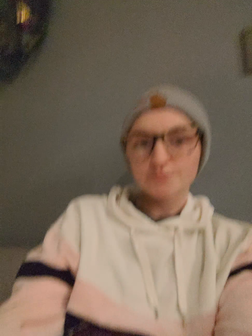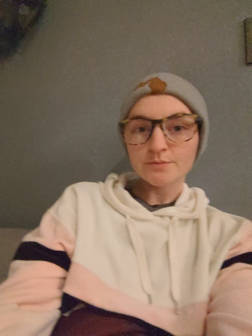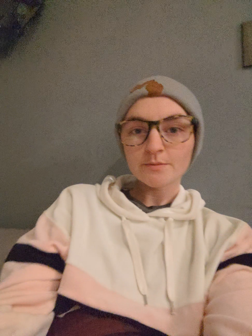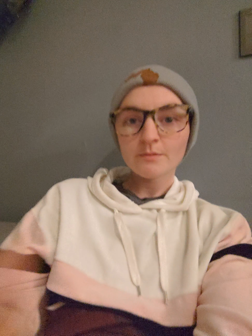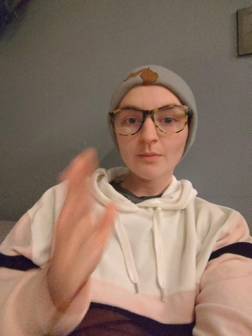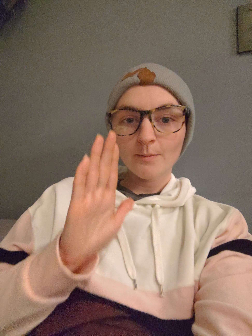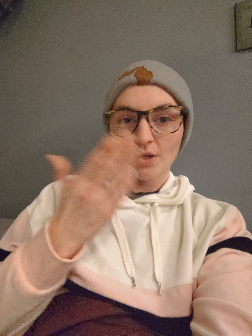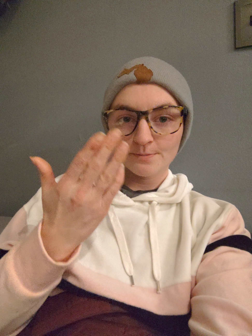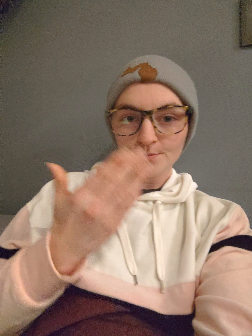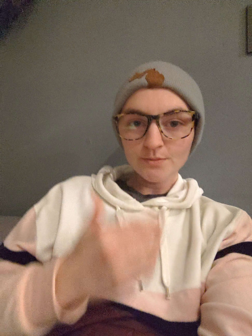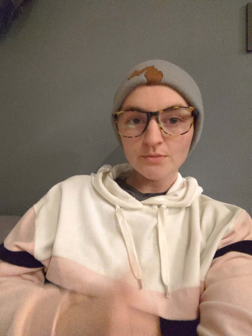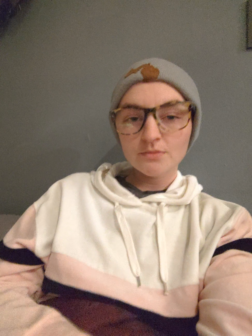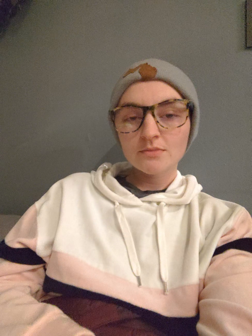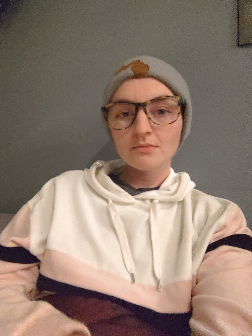book